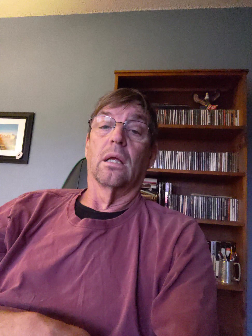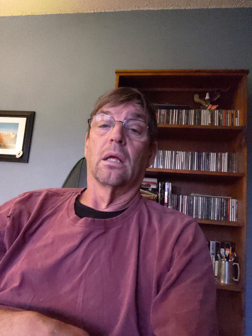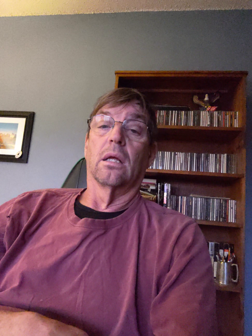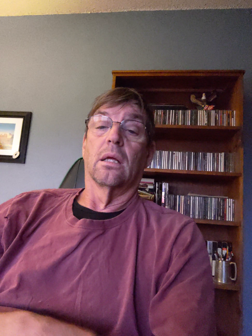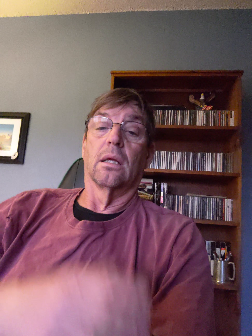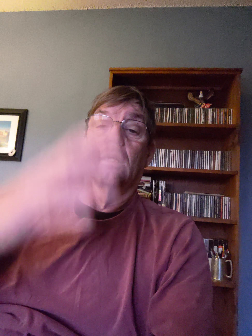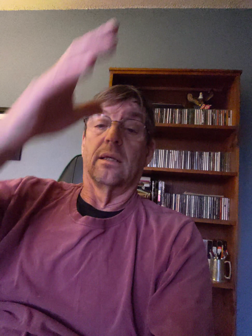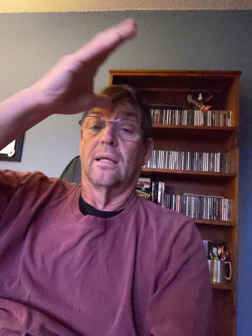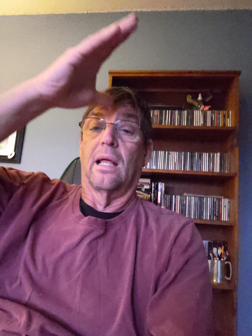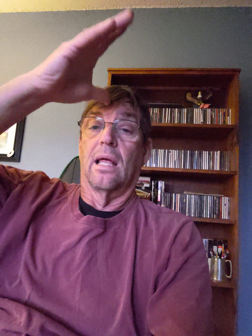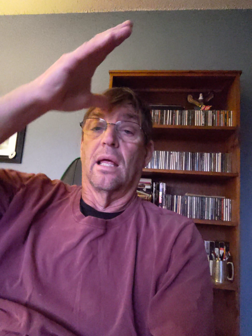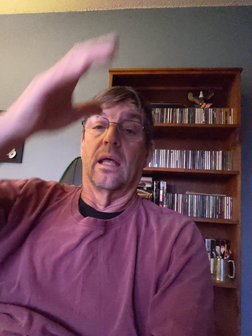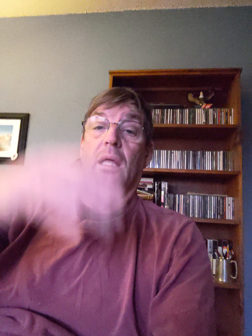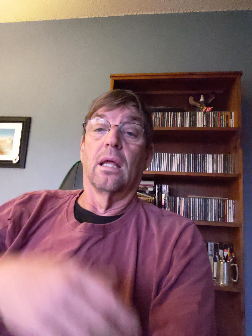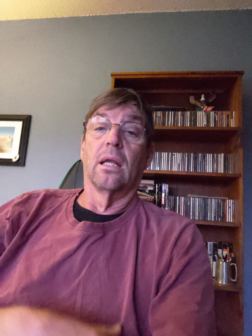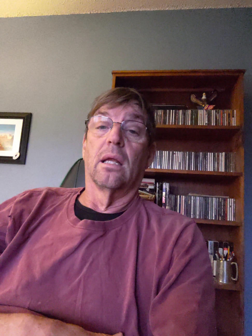dad